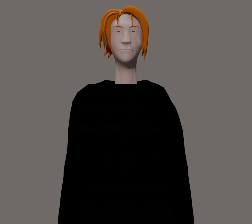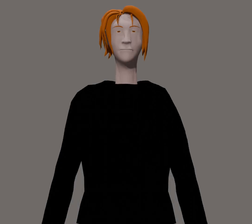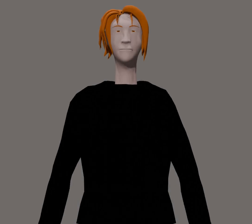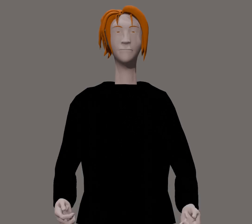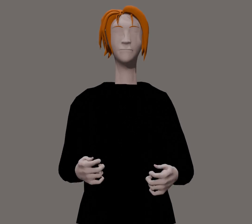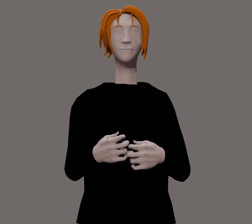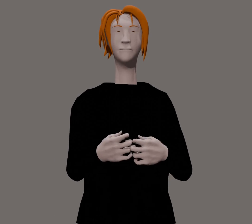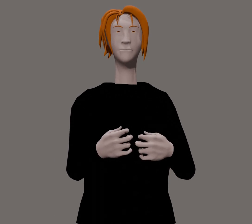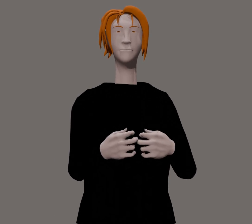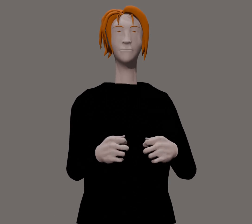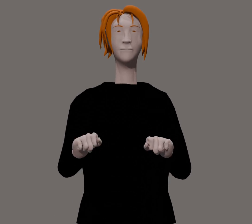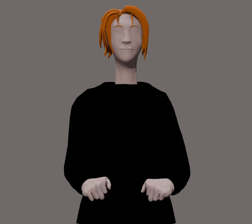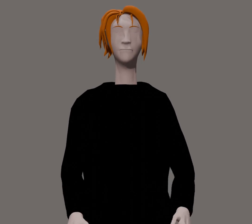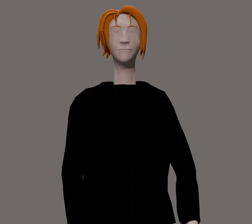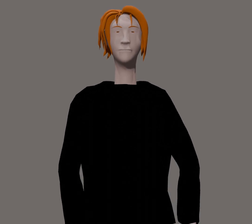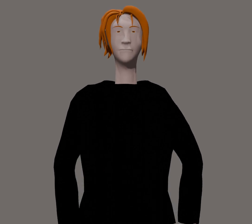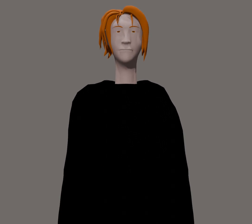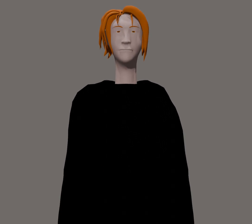Compatible